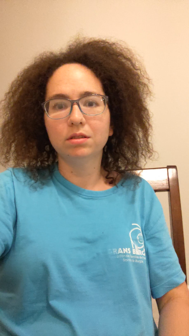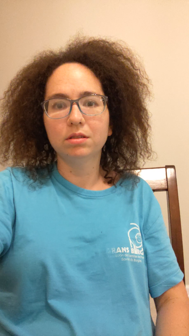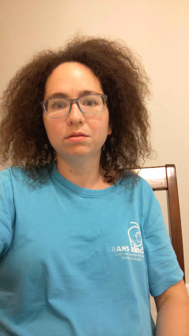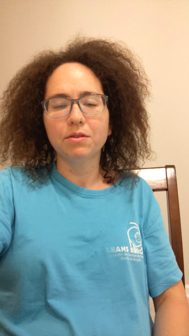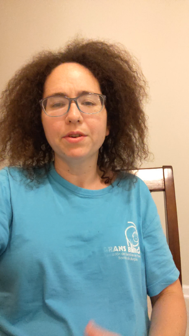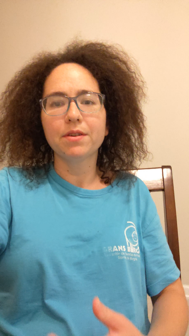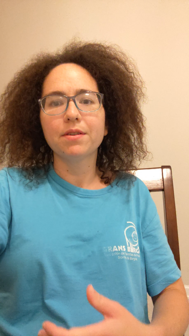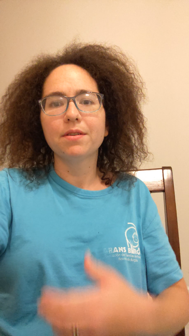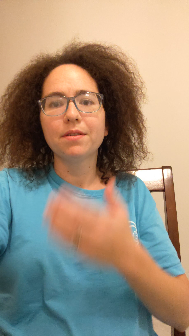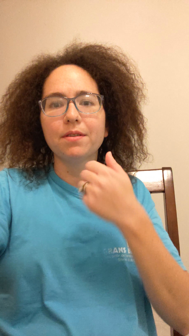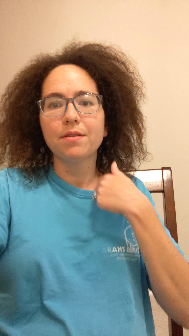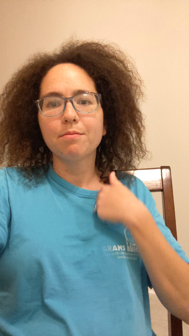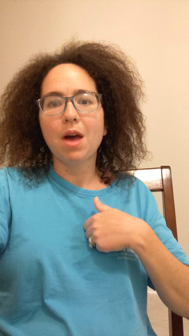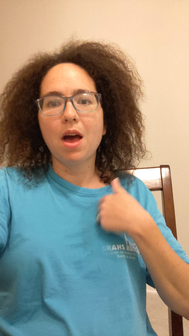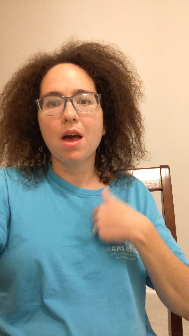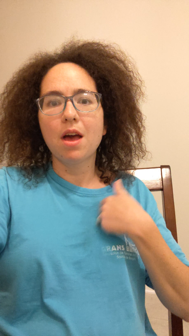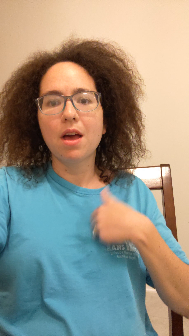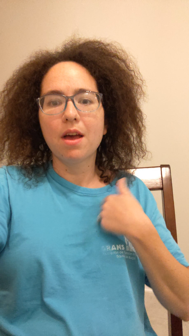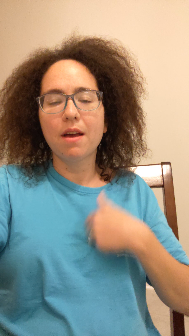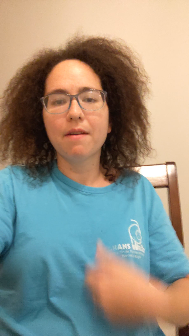bathtub